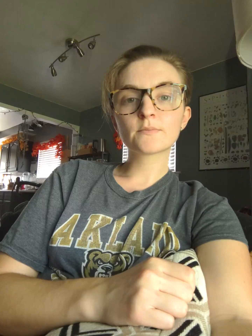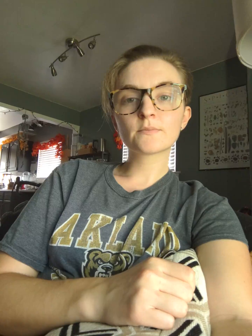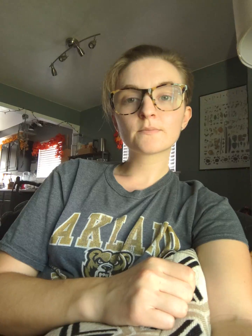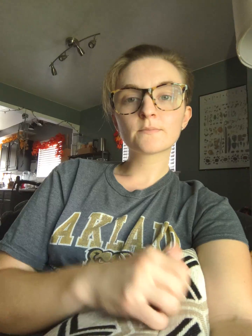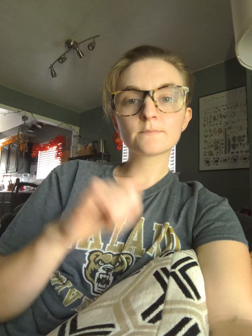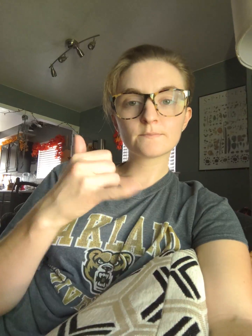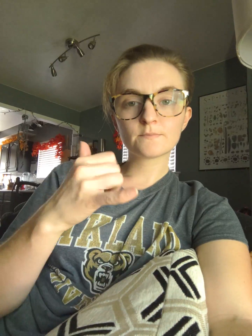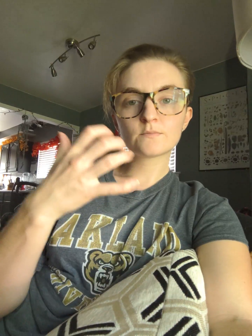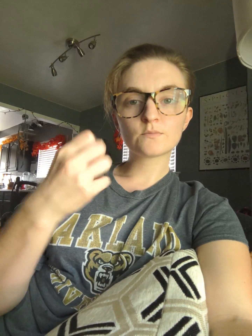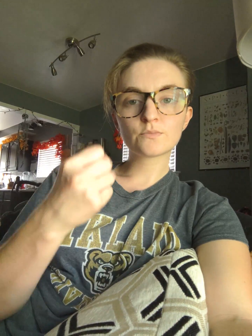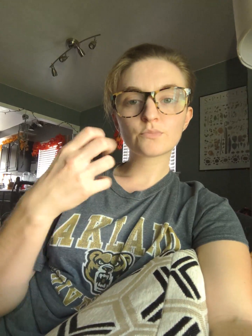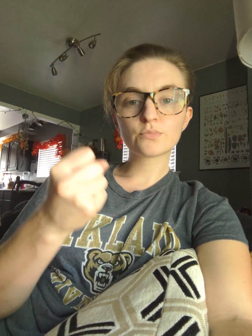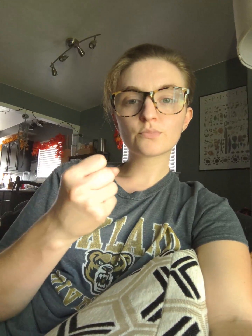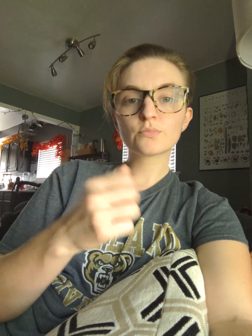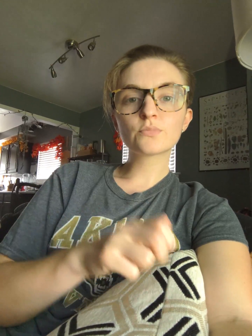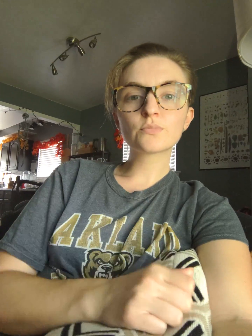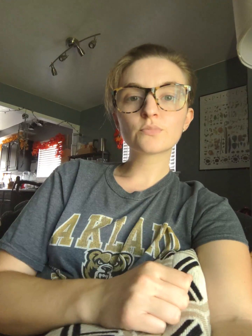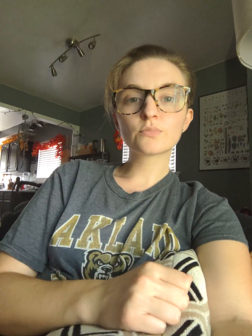play dough